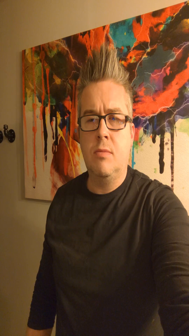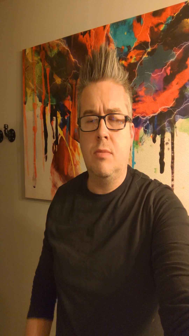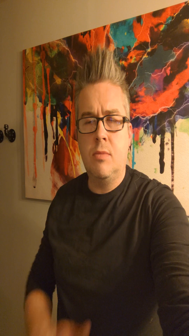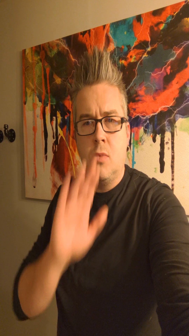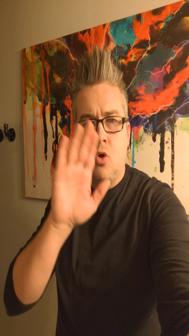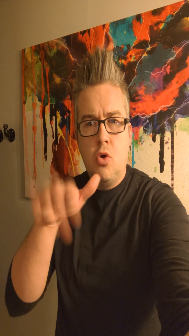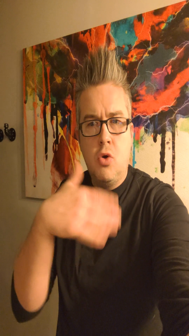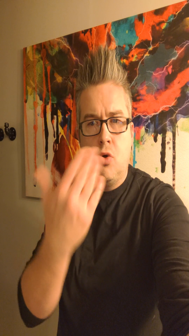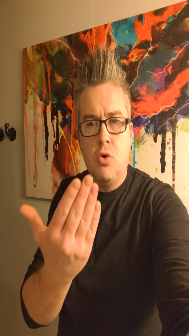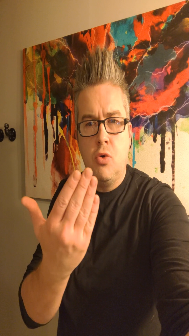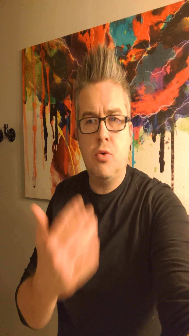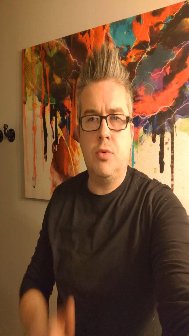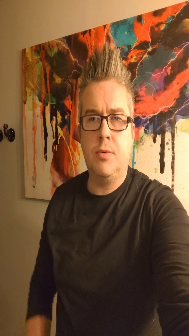all